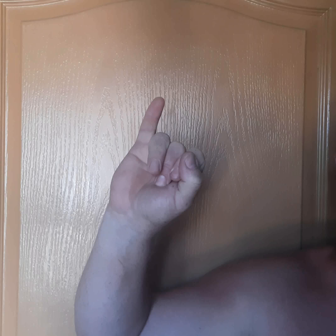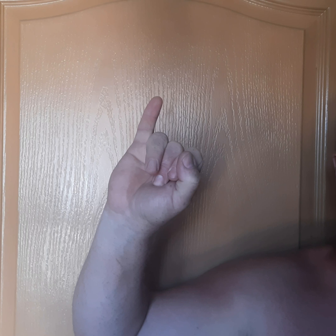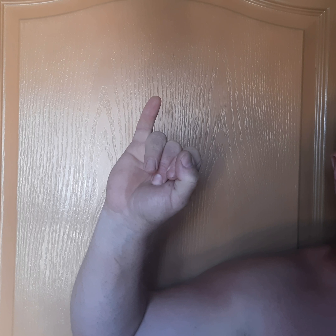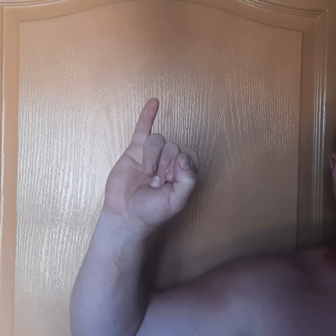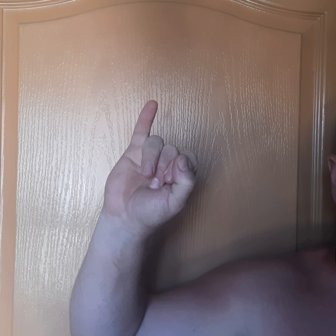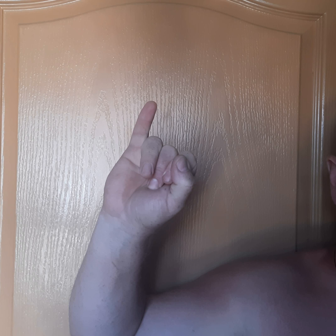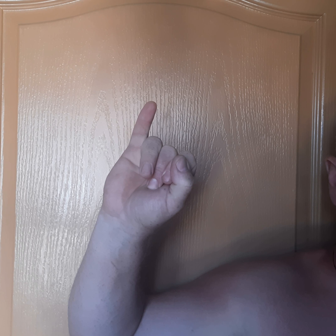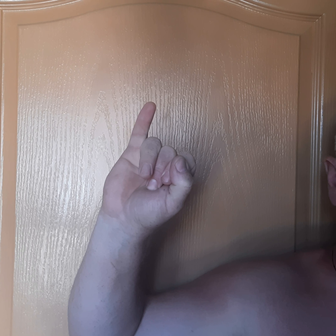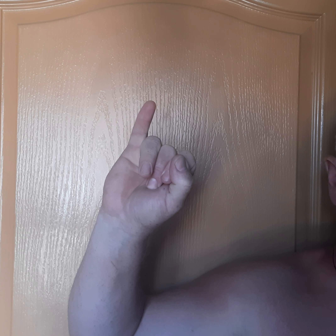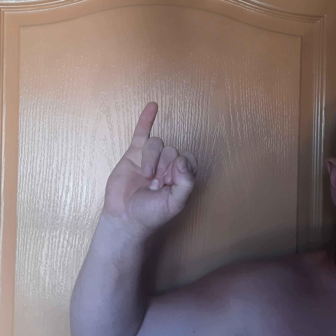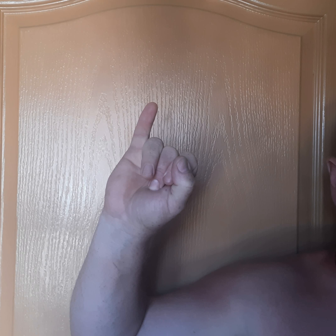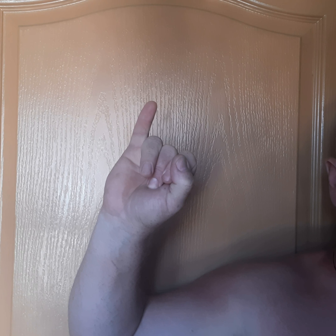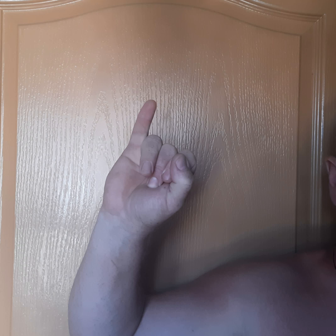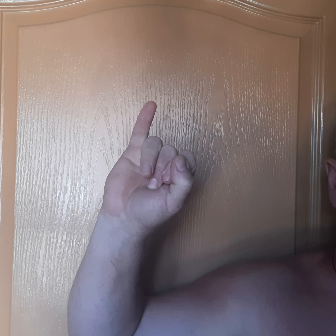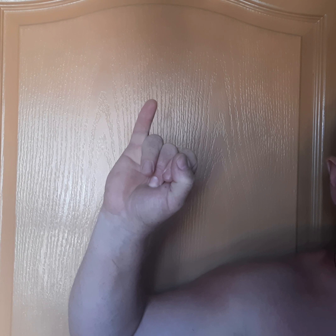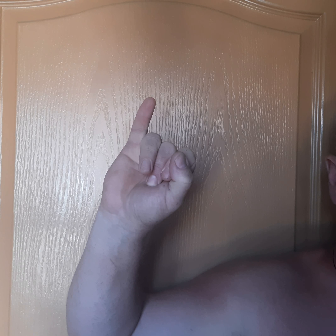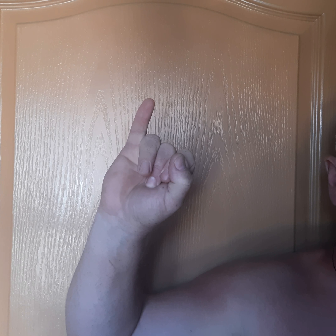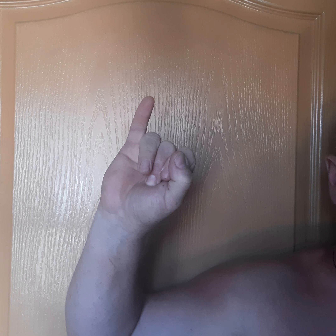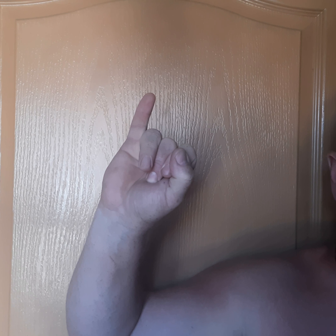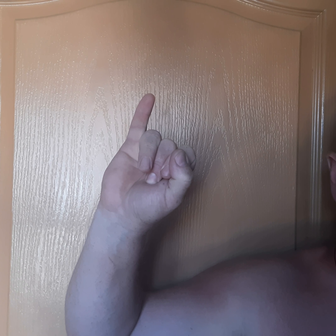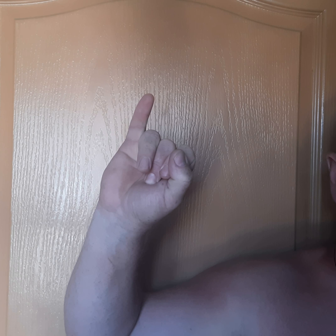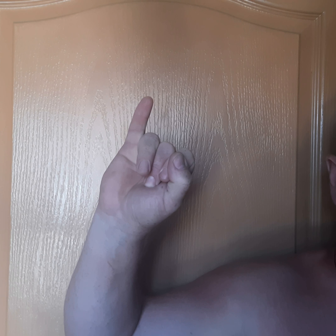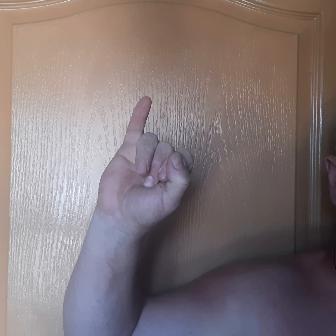І